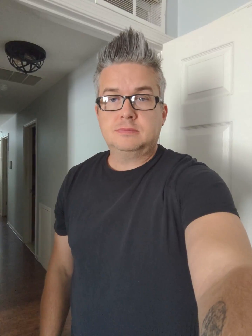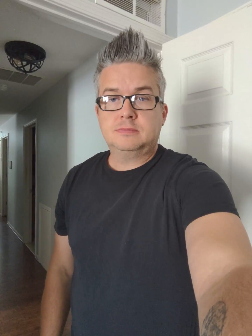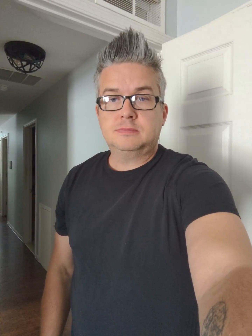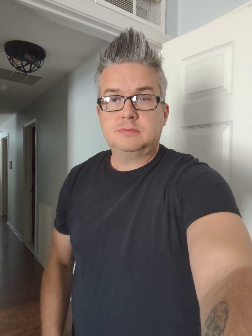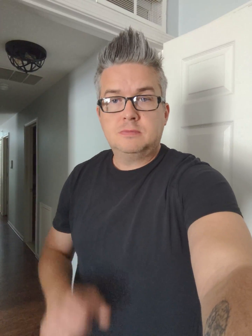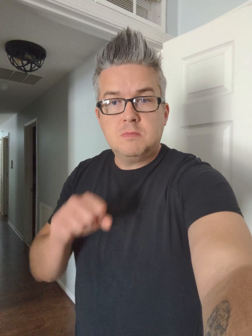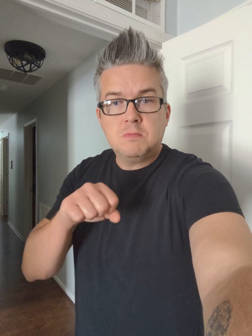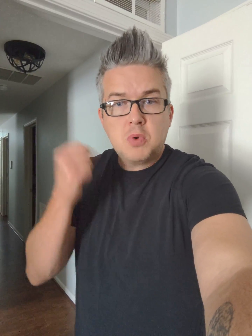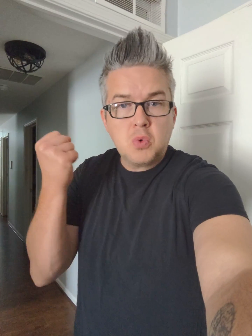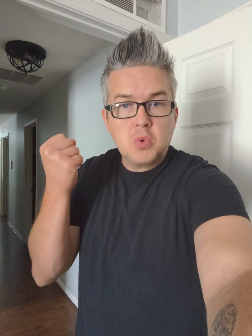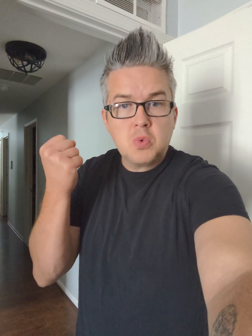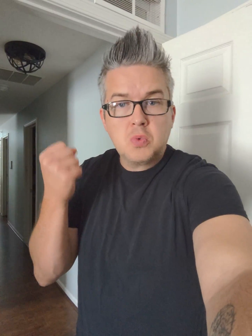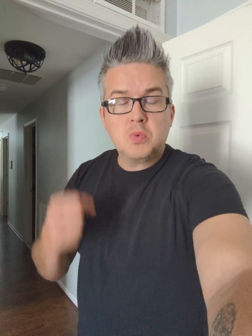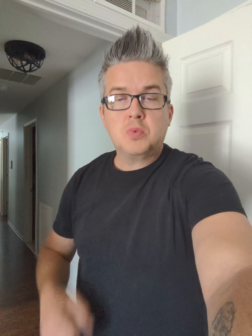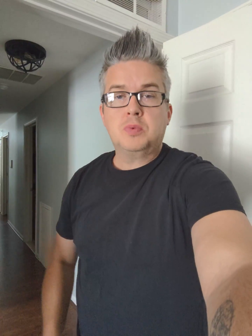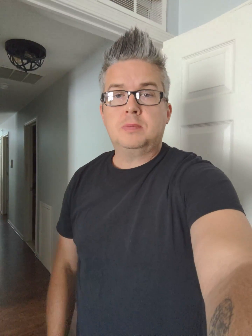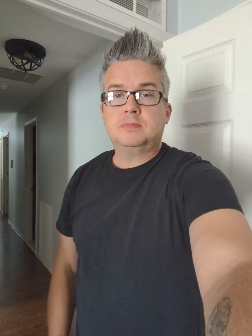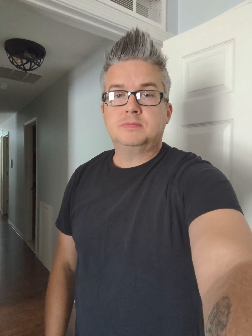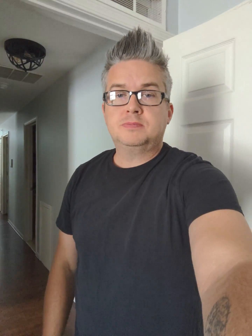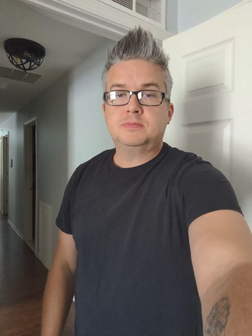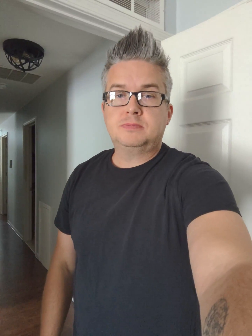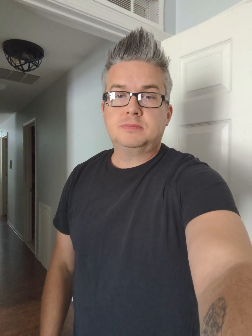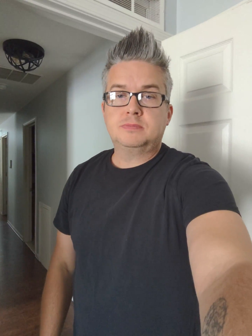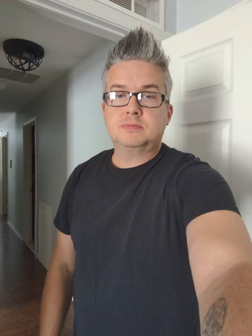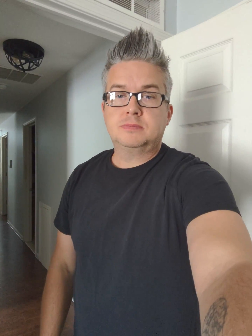break